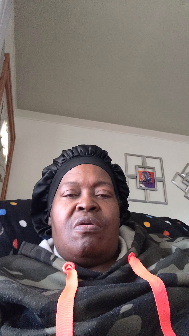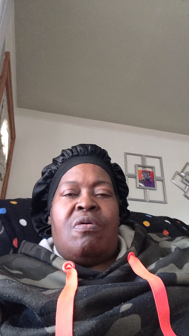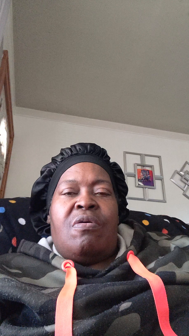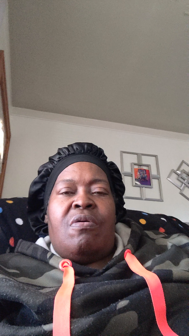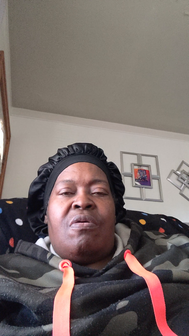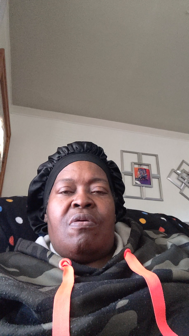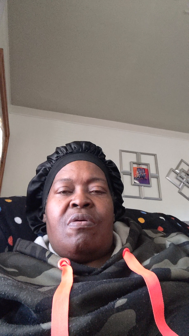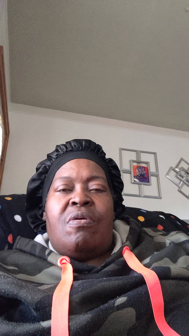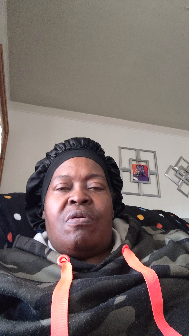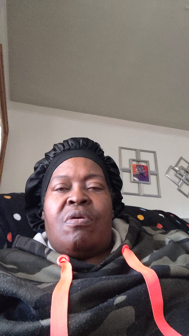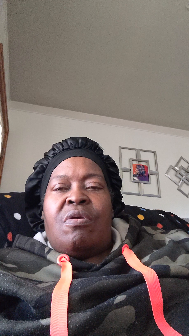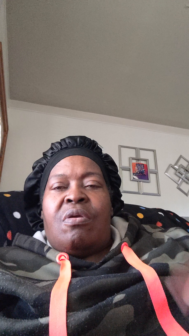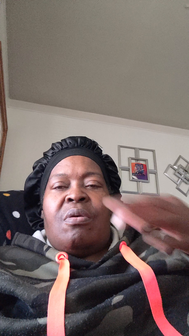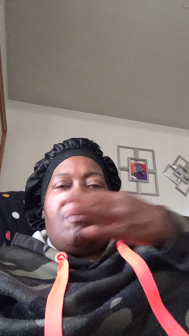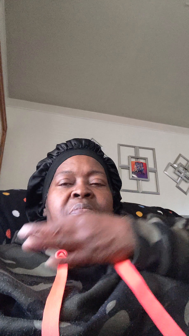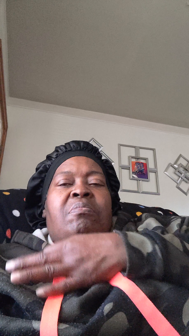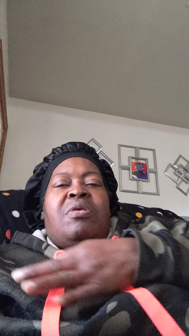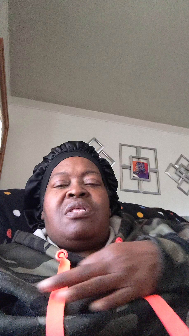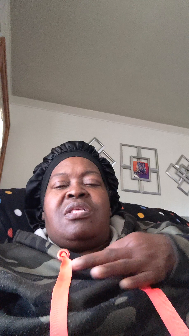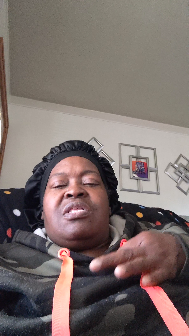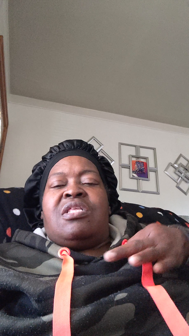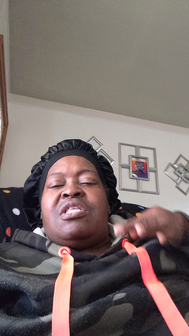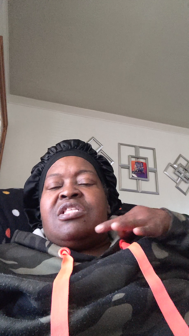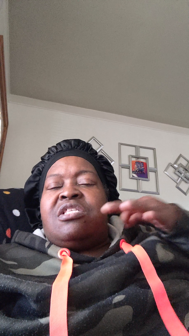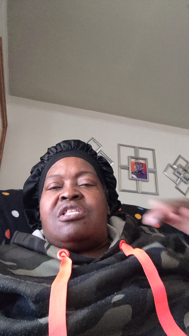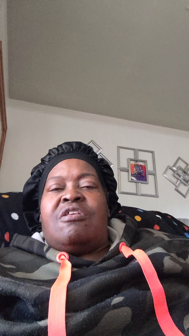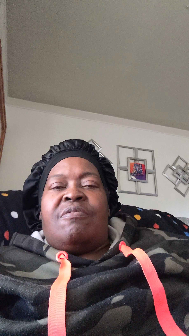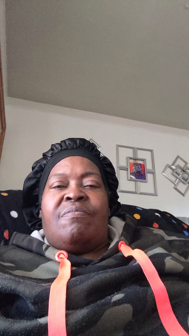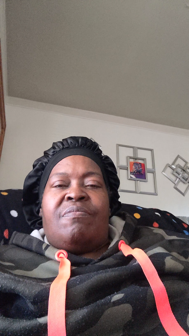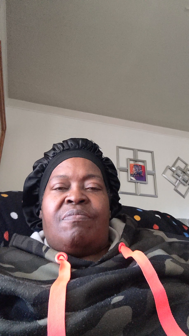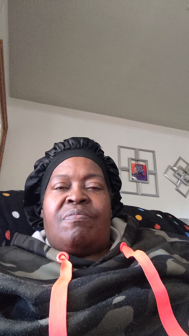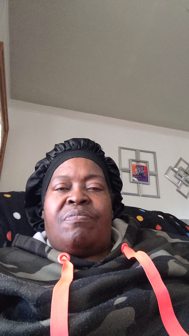beads